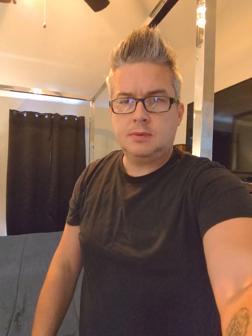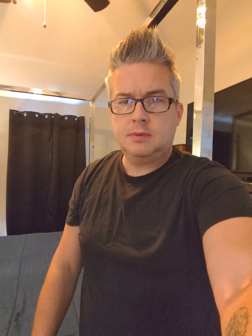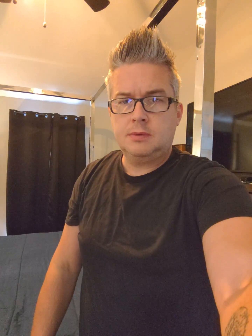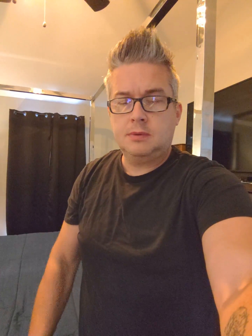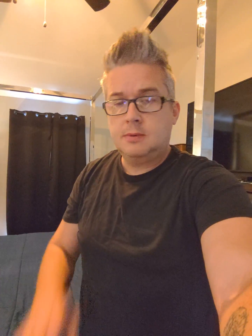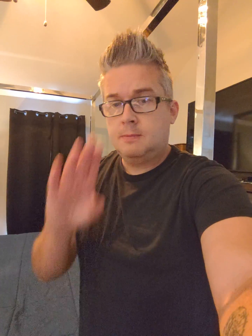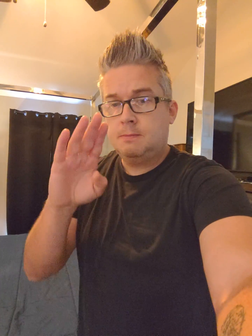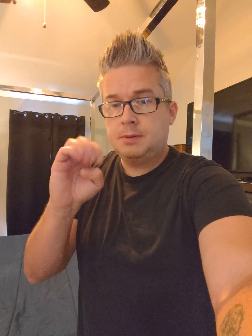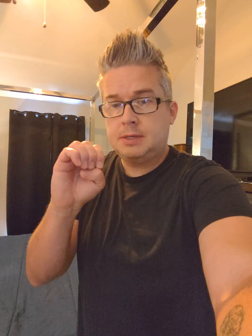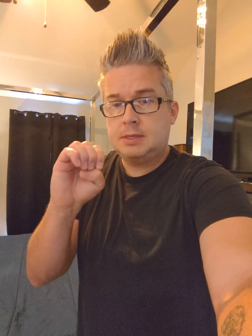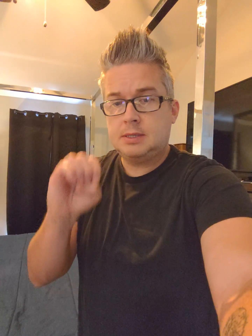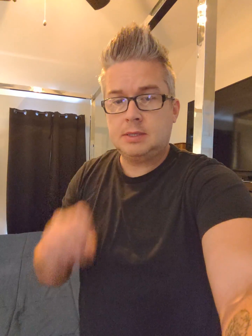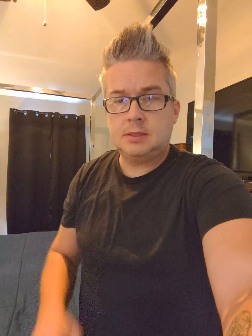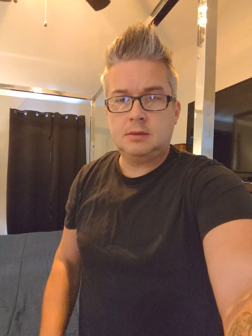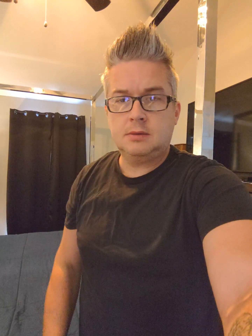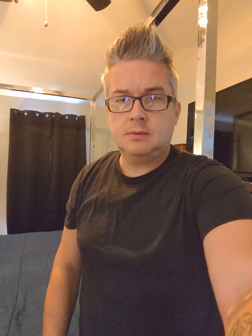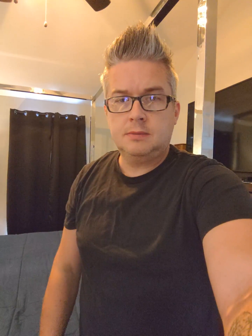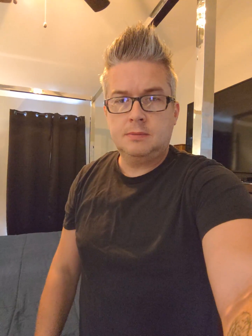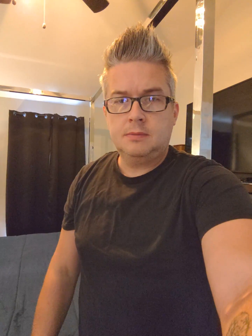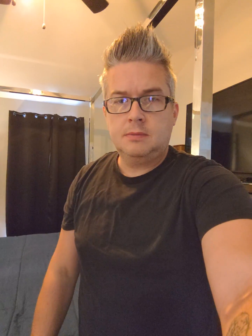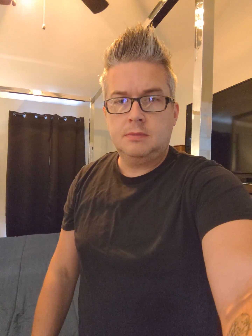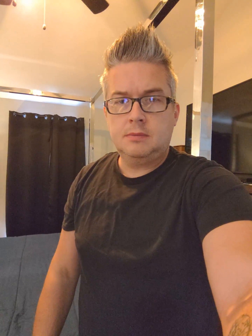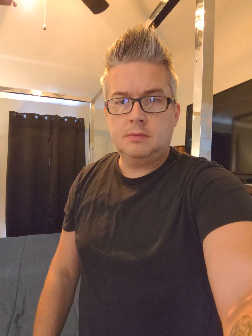be